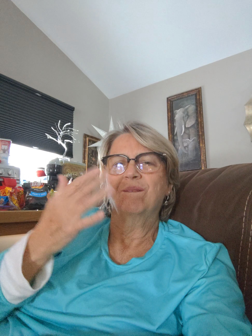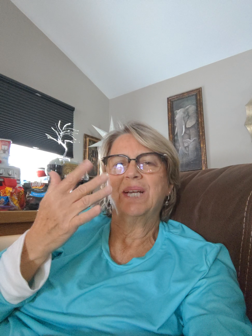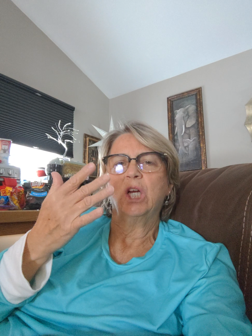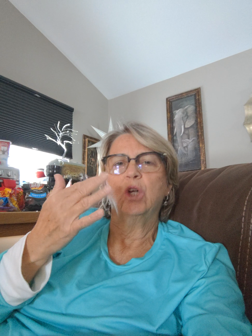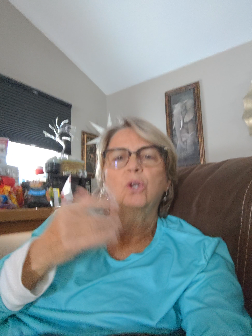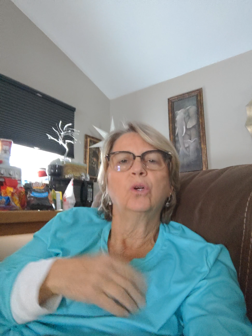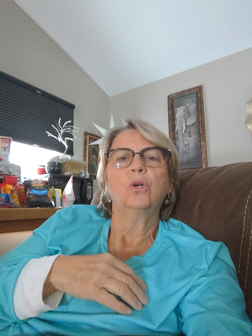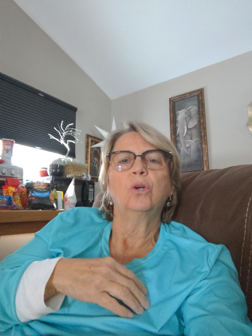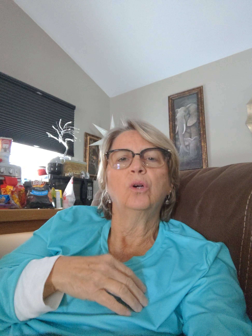finger